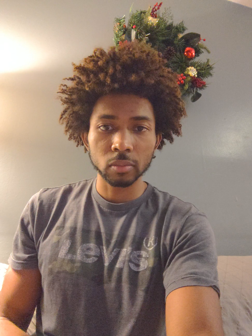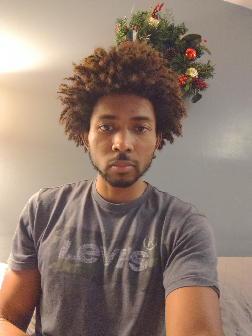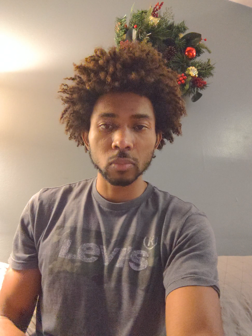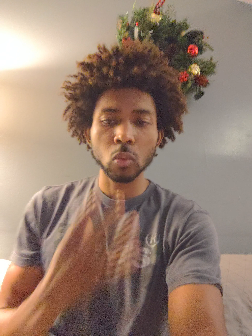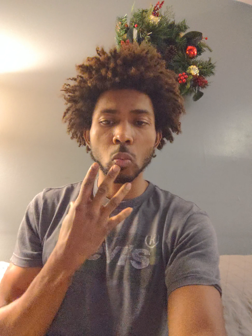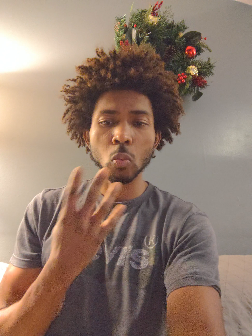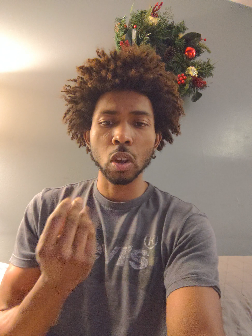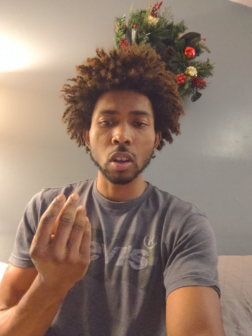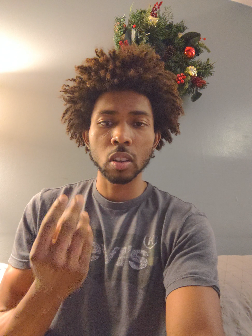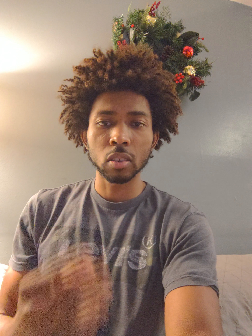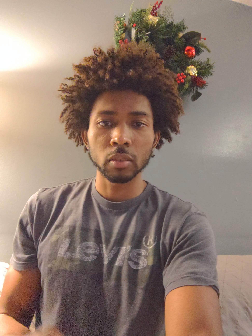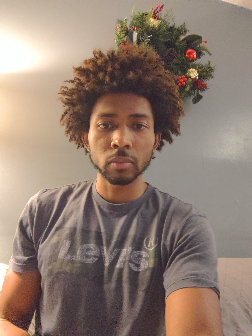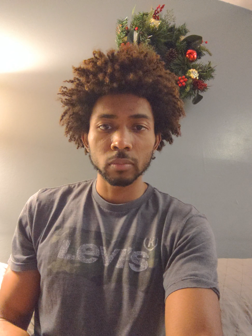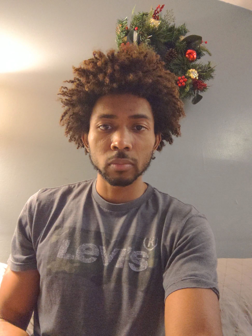wet